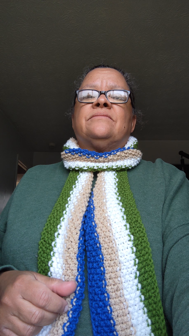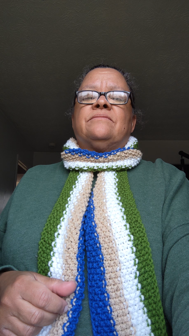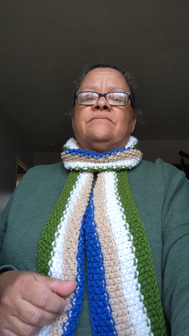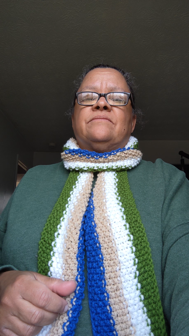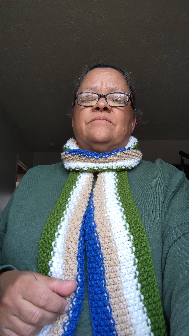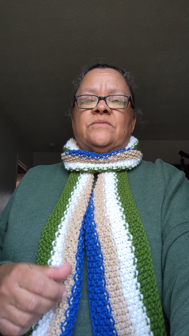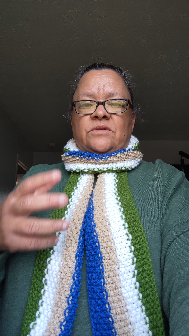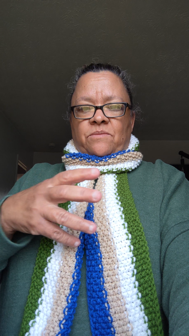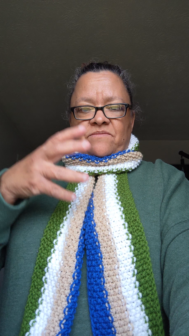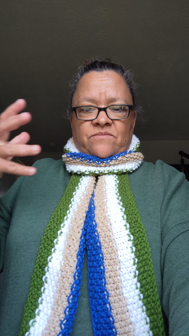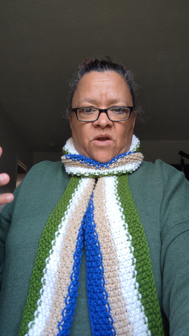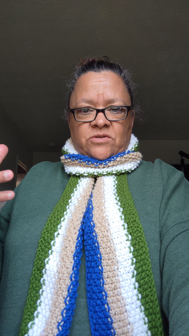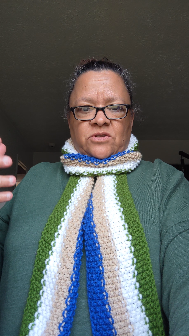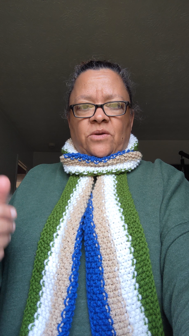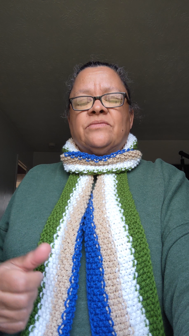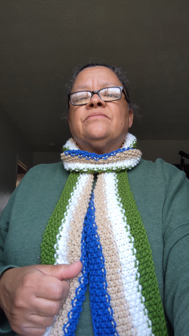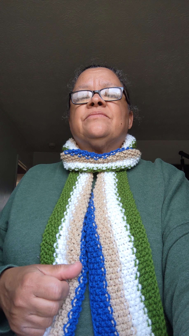much